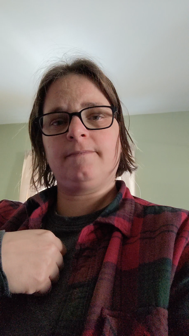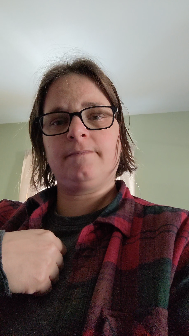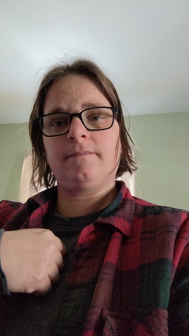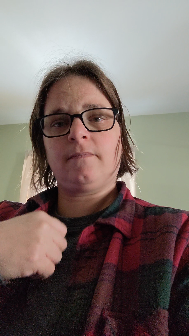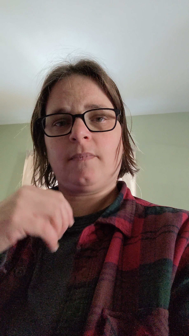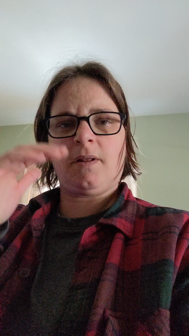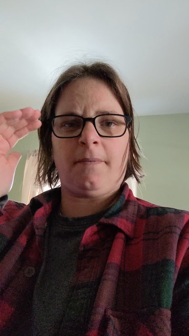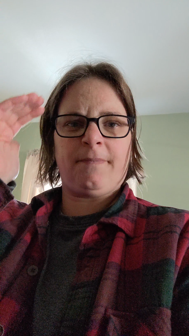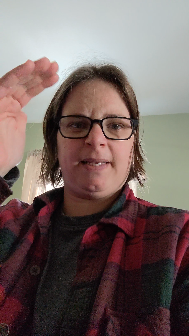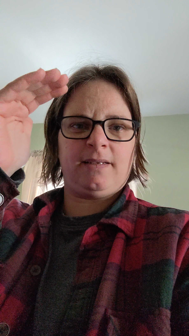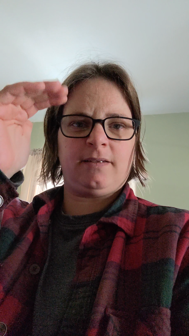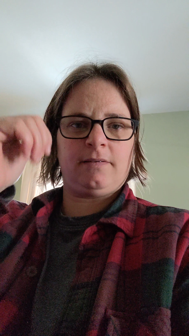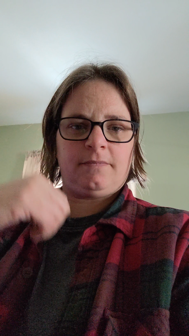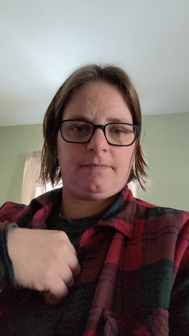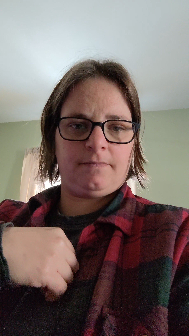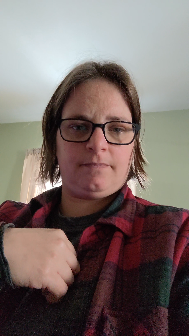big